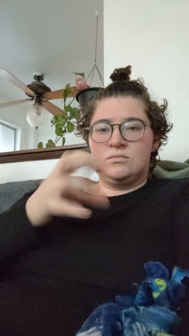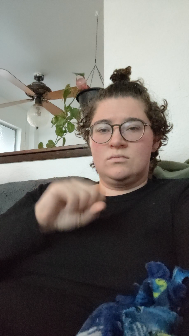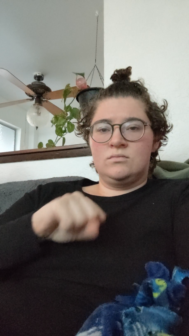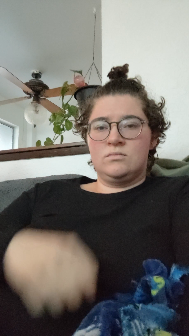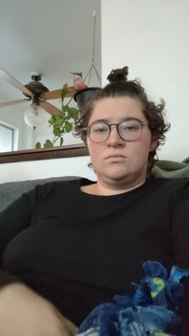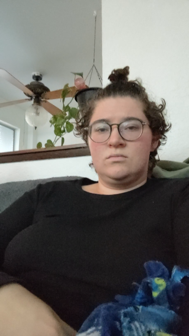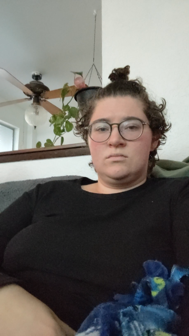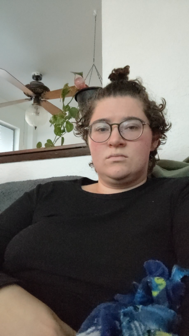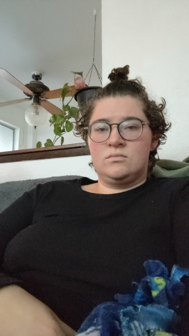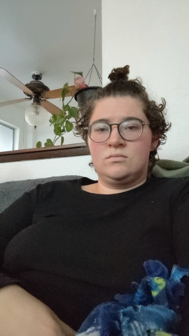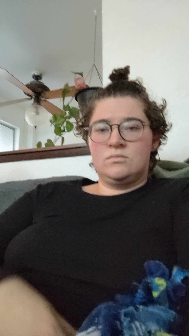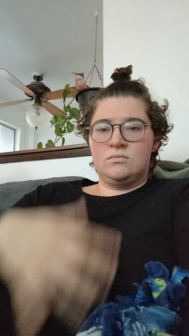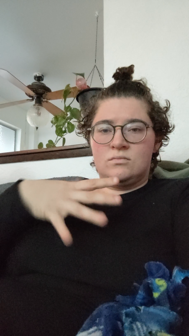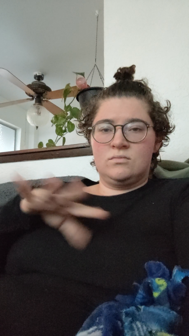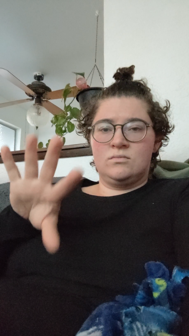dress